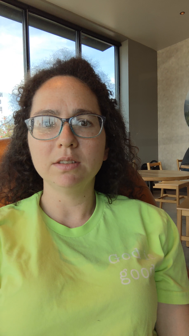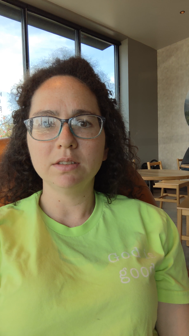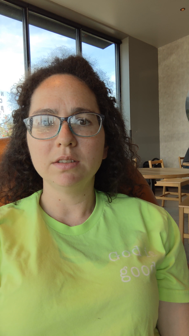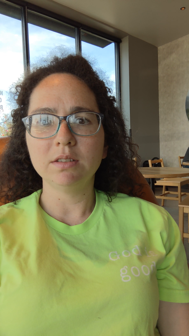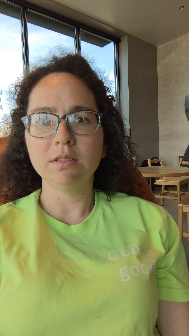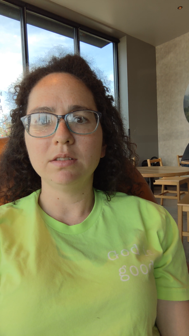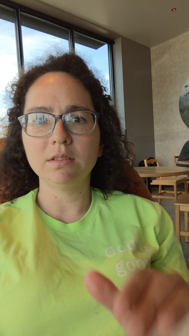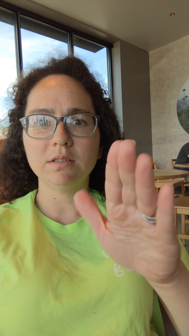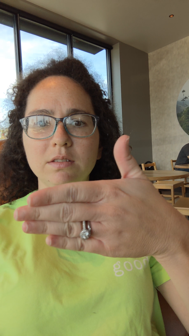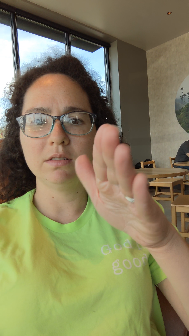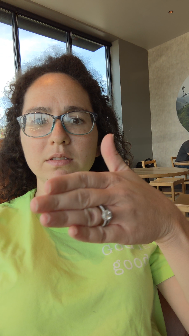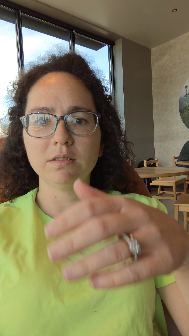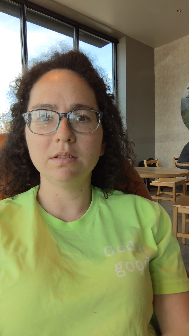share